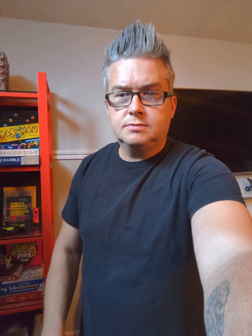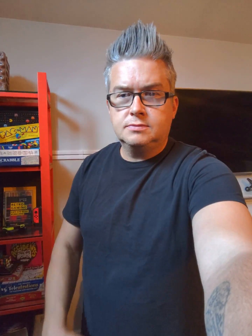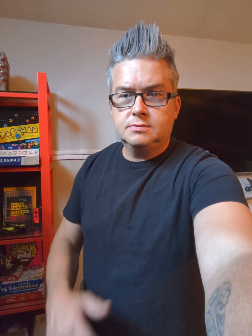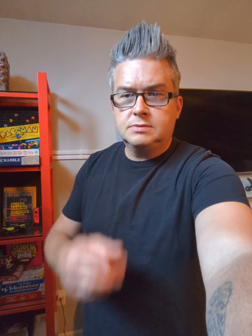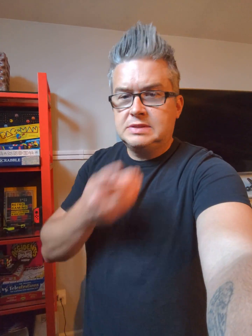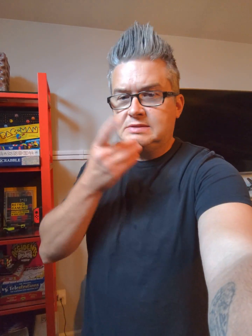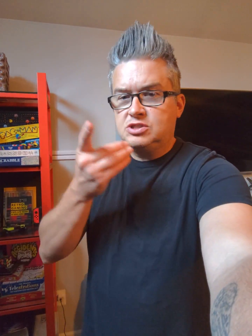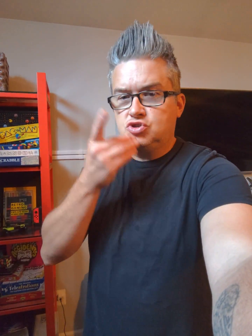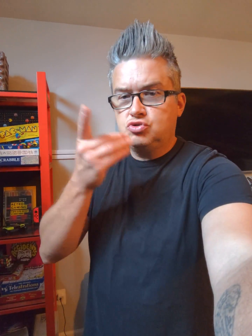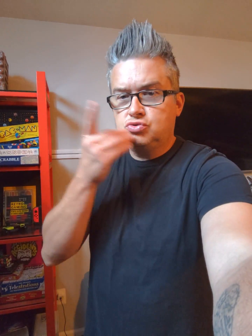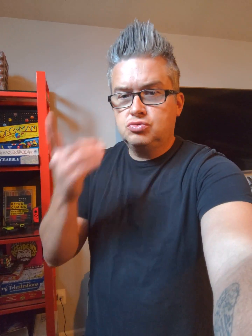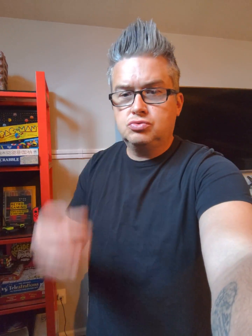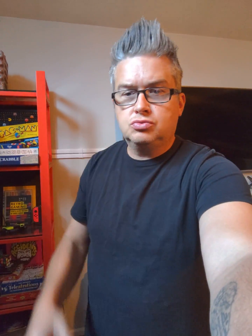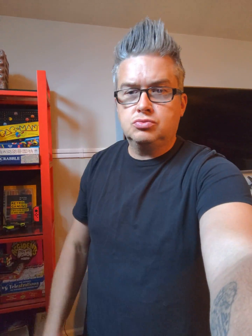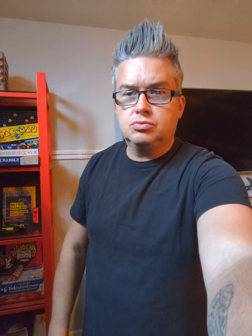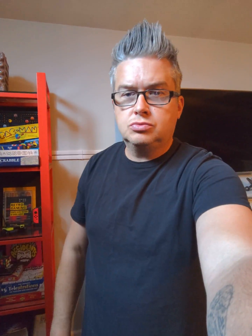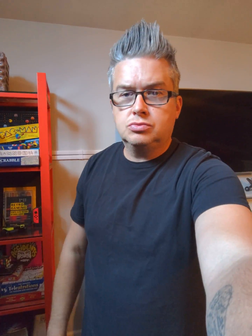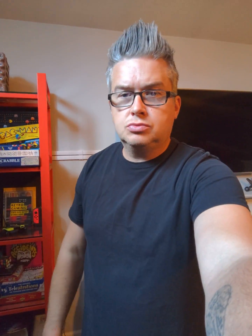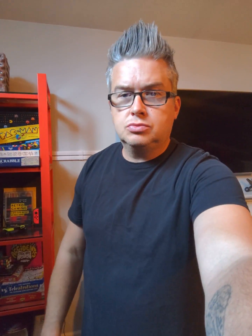dinner